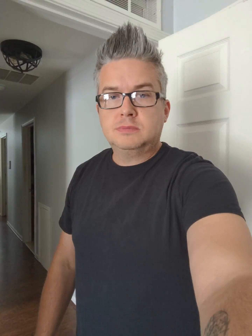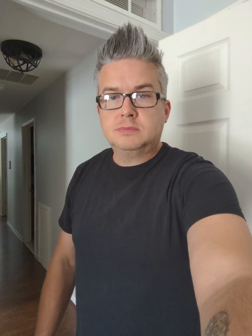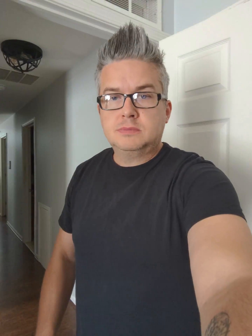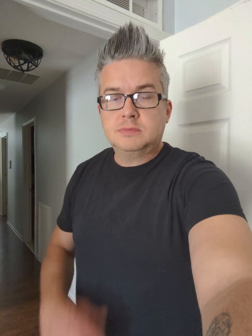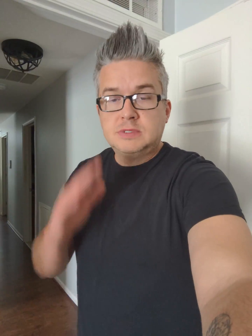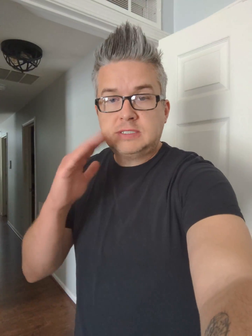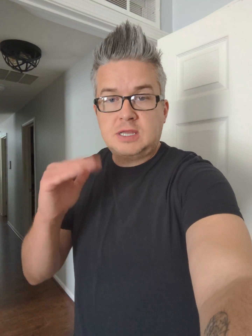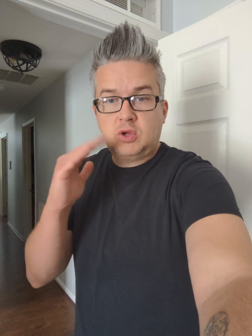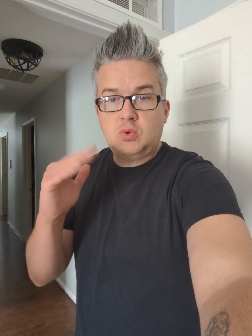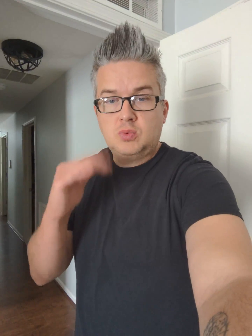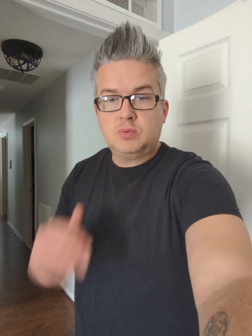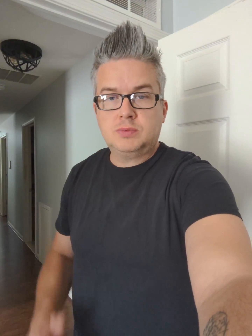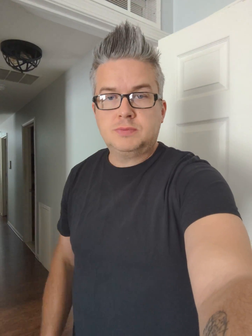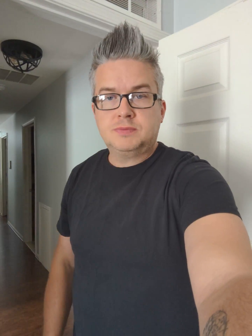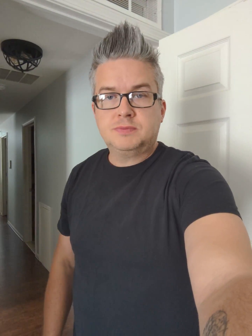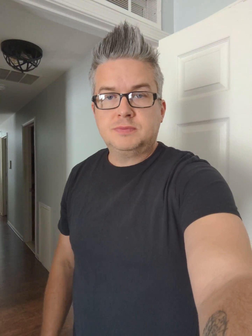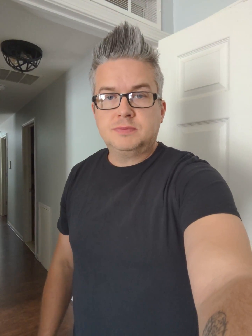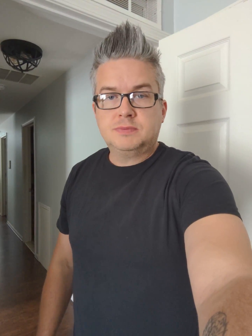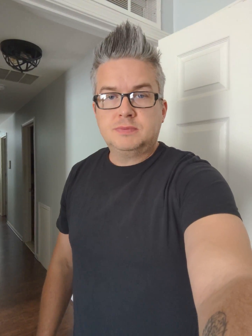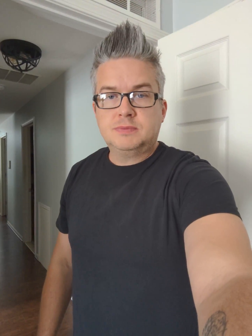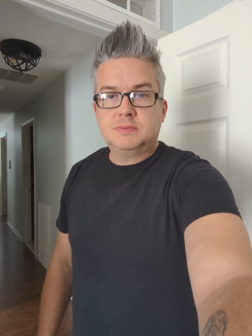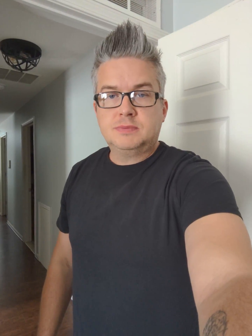downtown